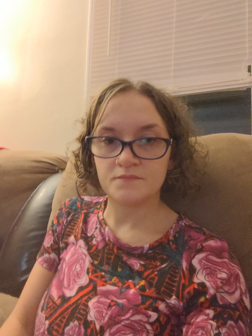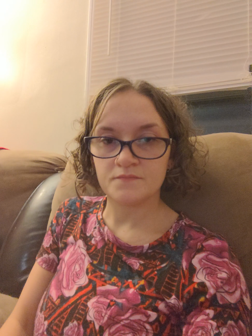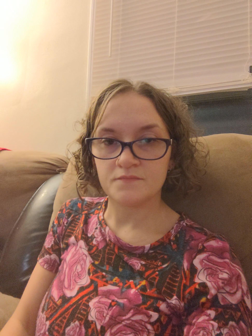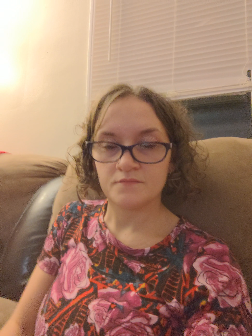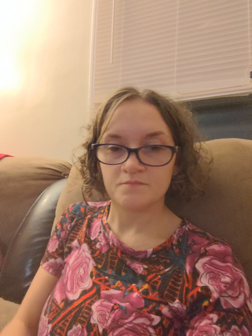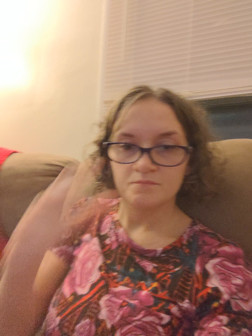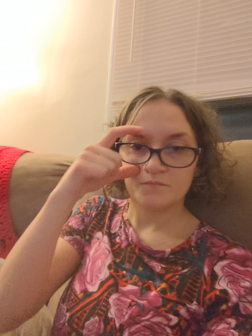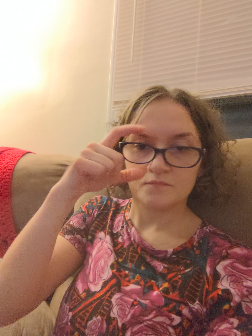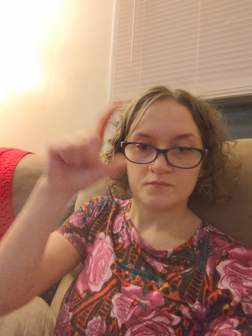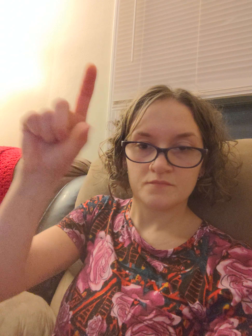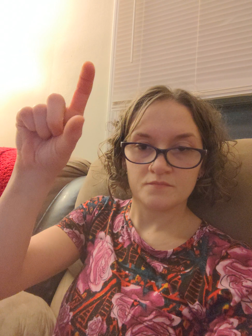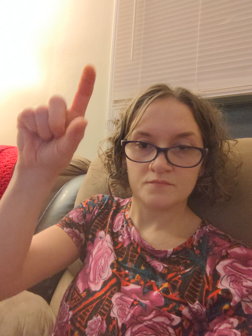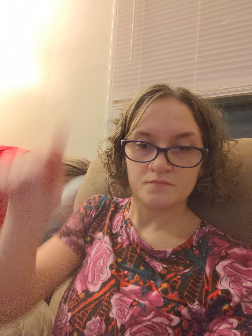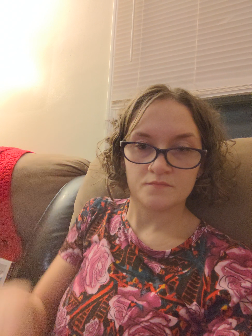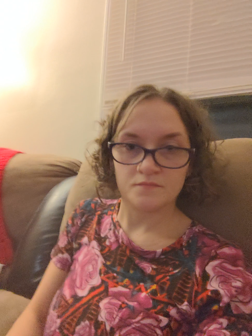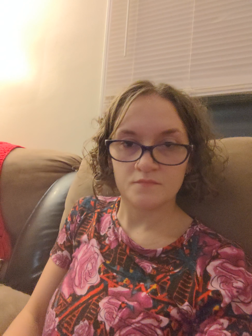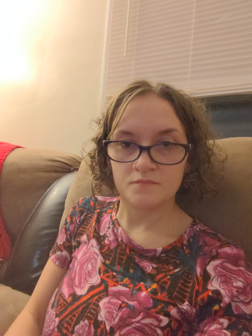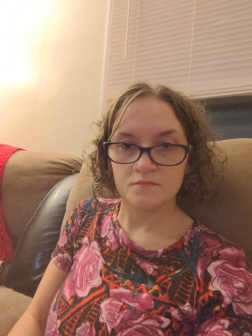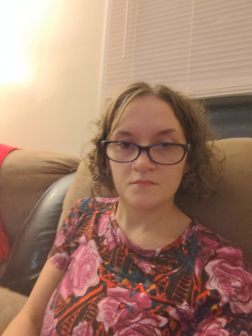moon